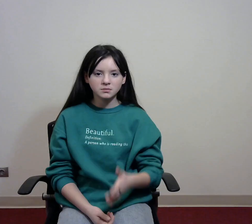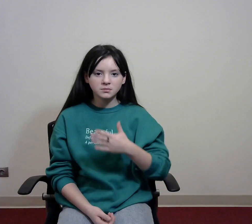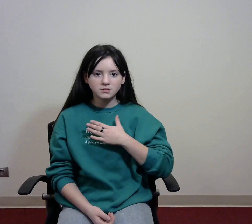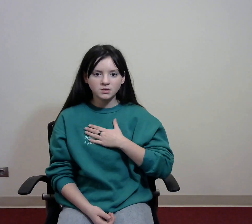mən